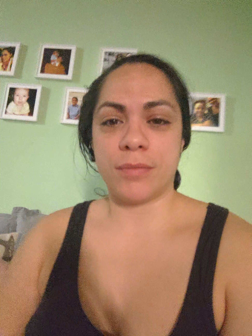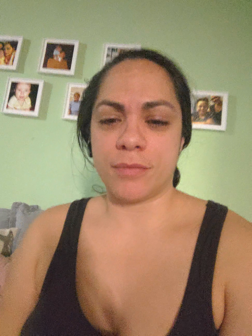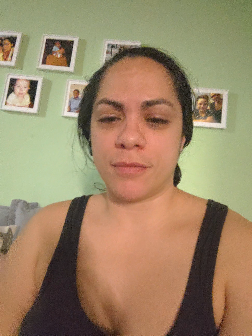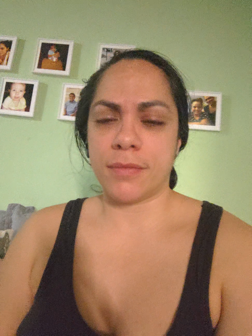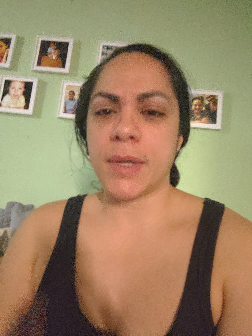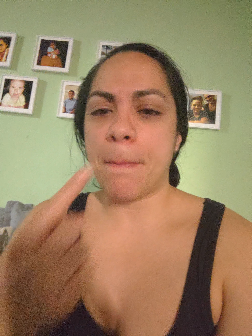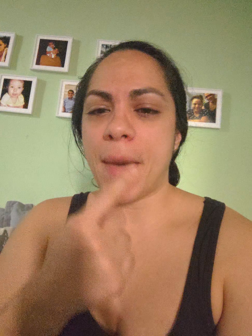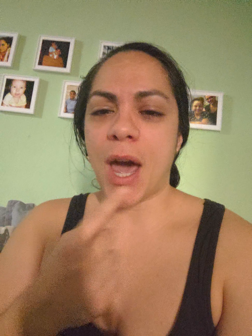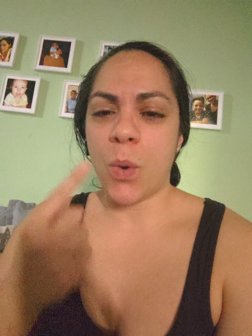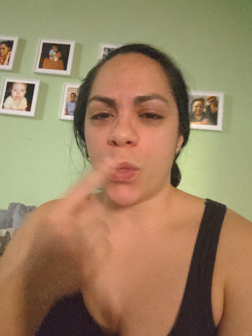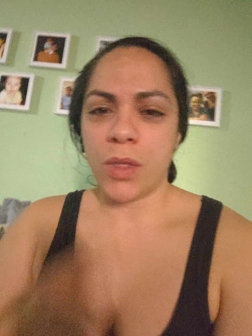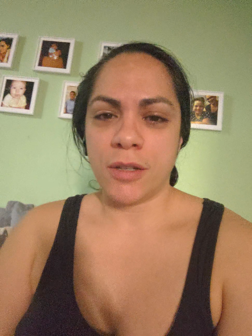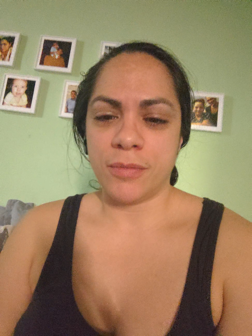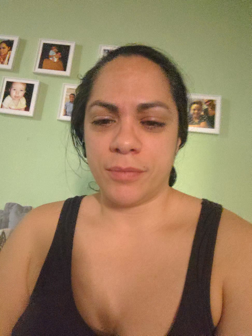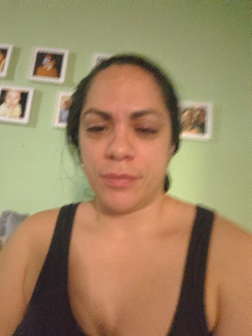mouth